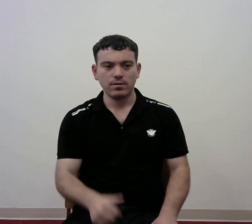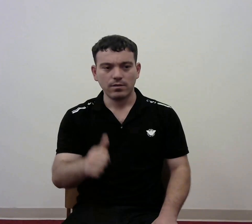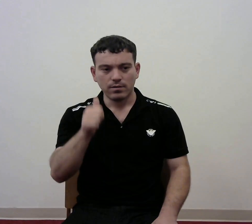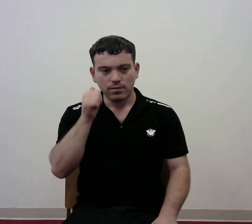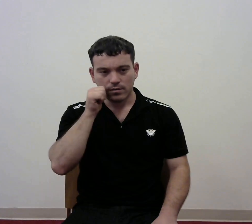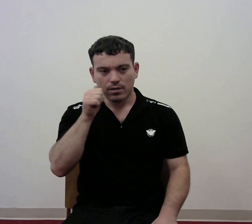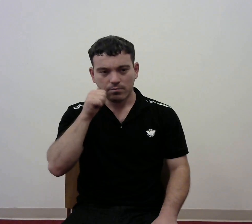sabah